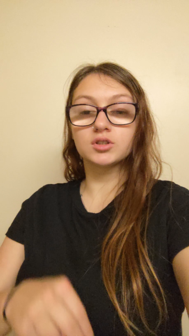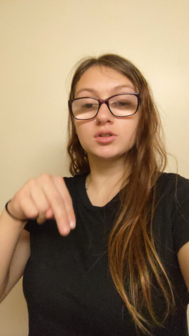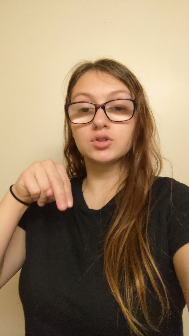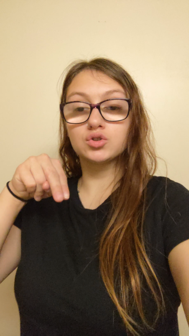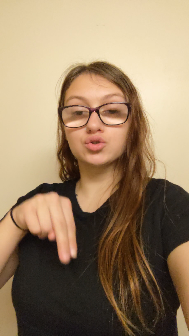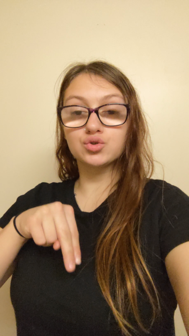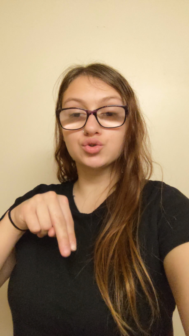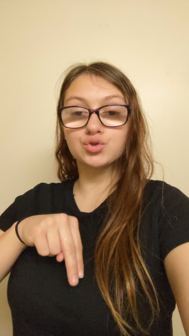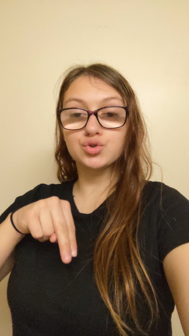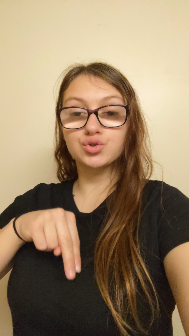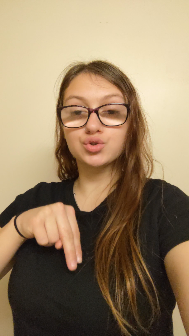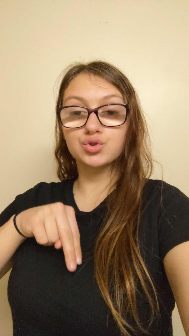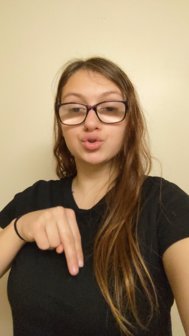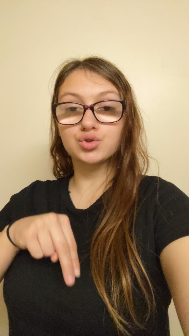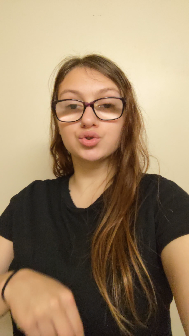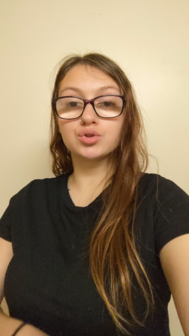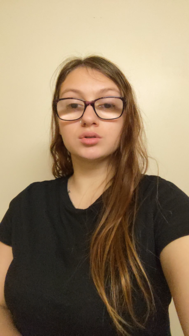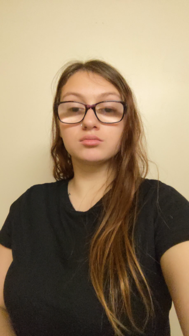nurse